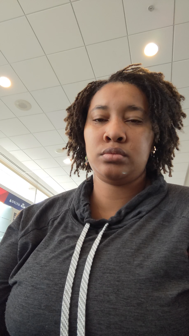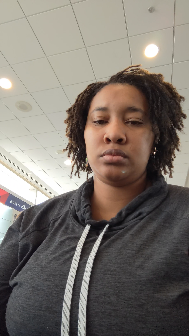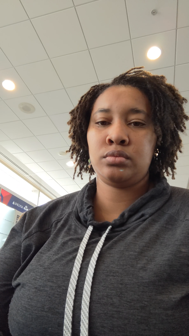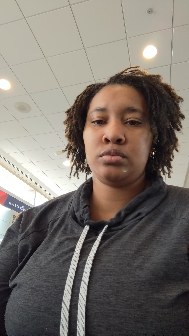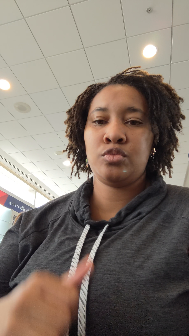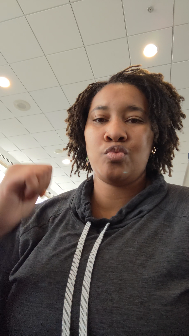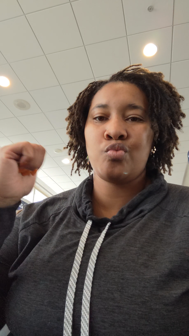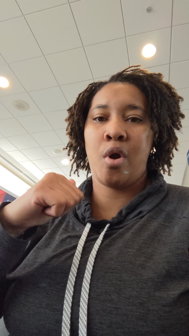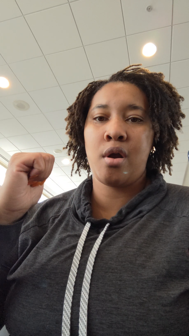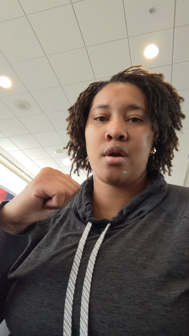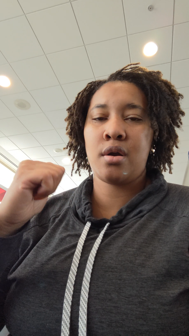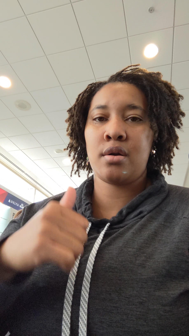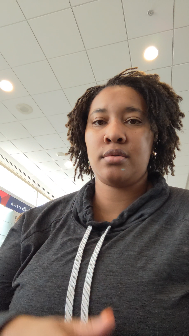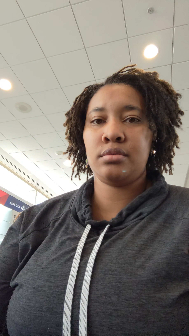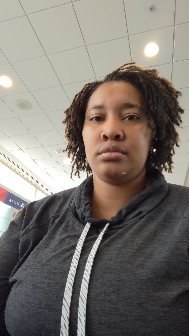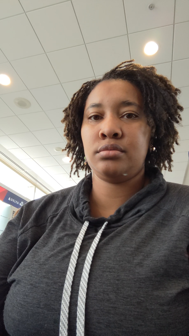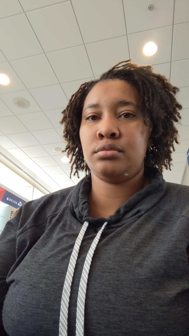rock